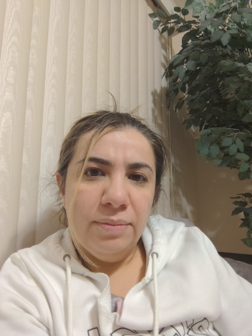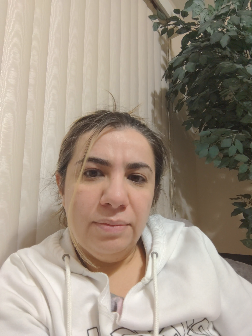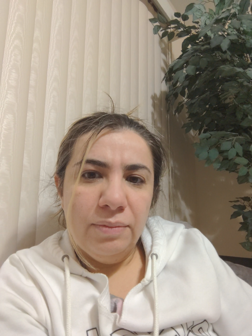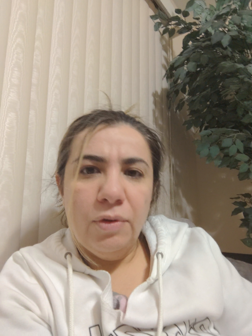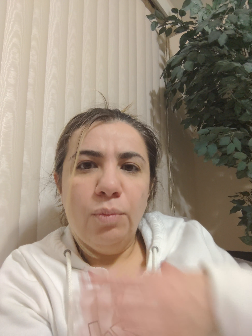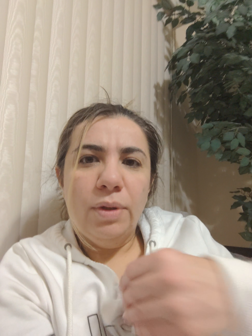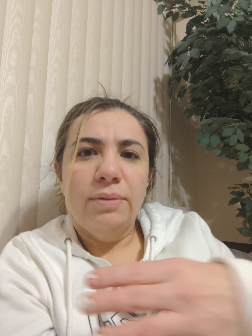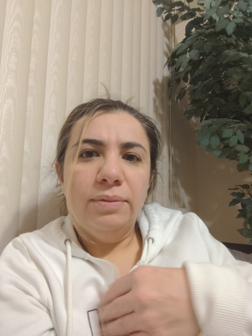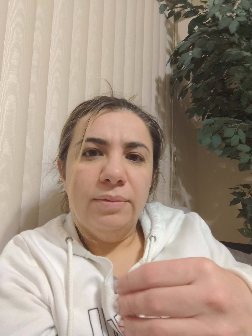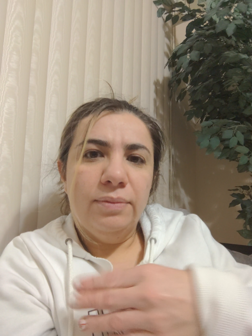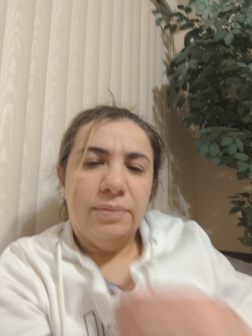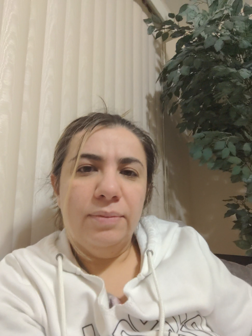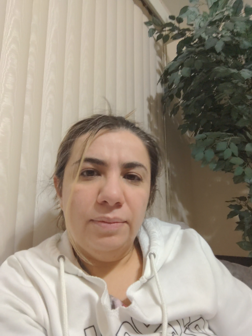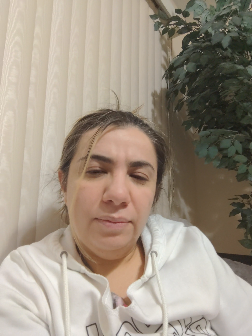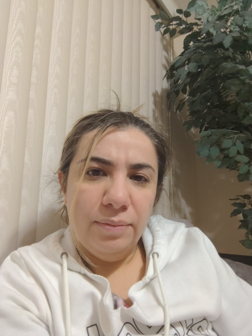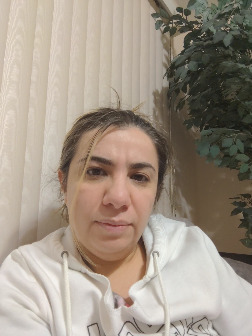white